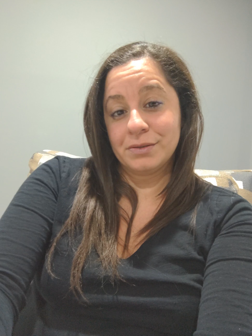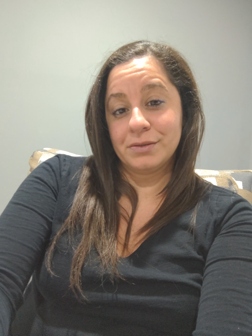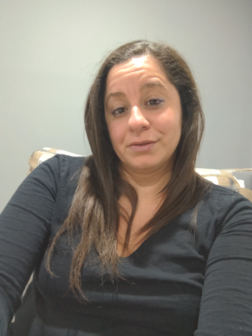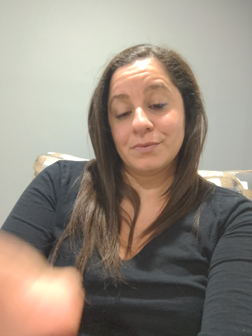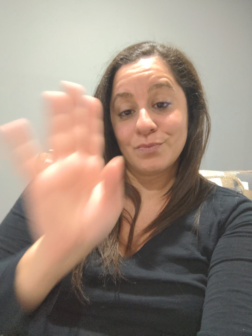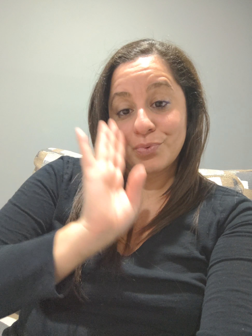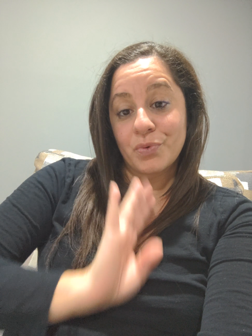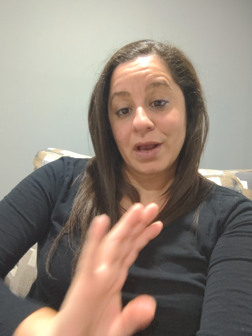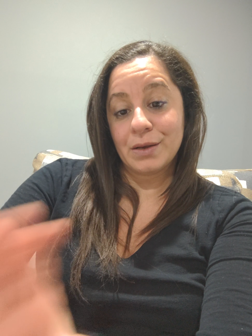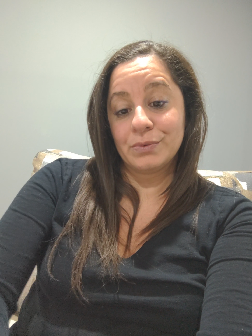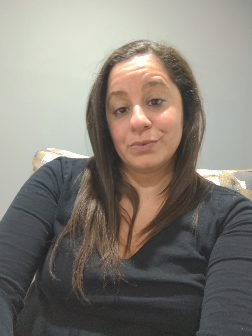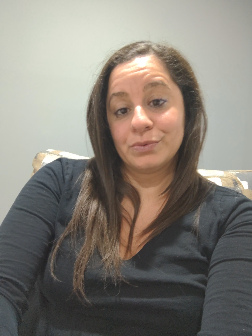brown